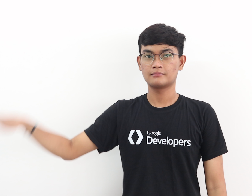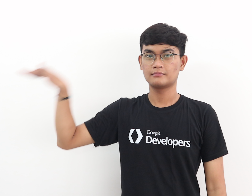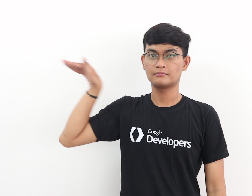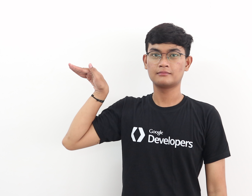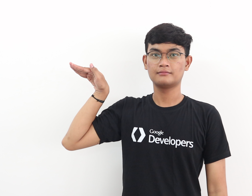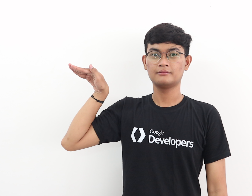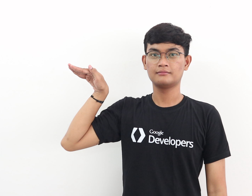Z